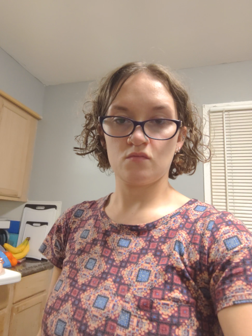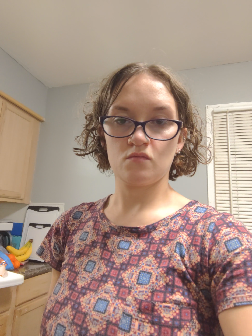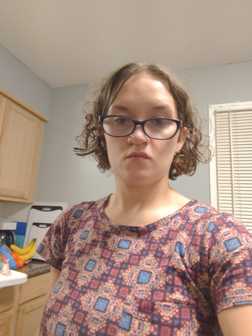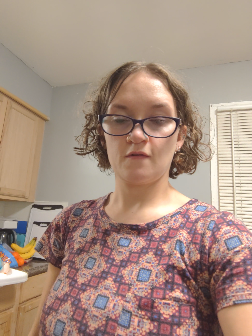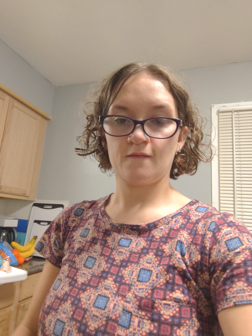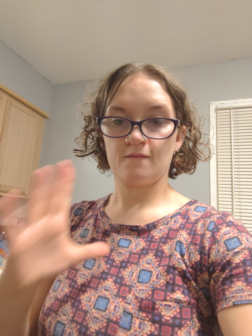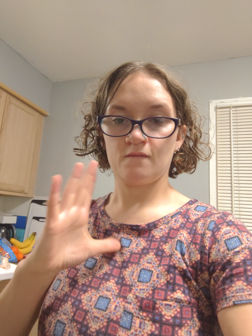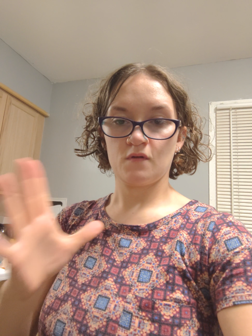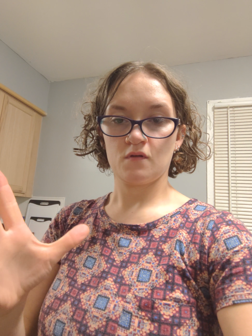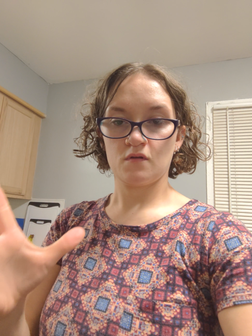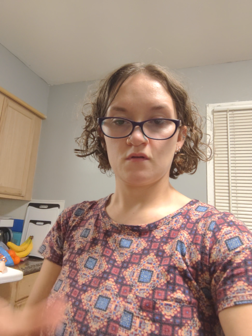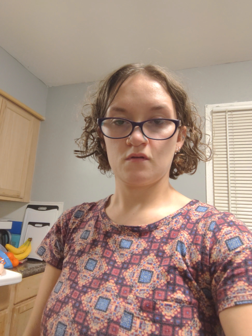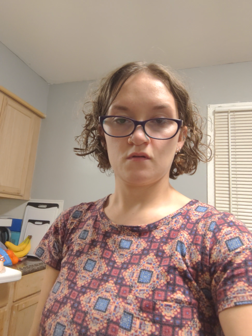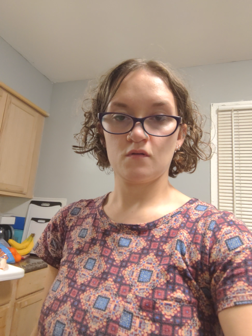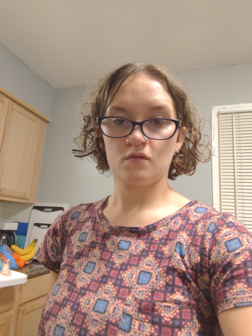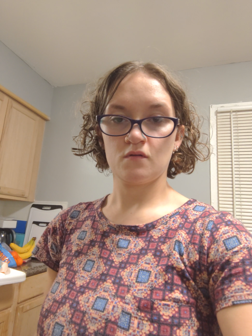fine